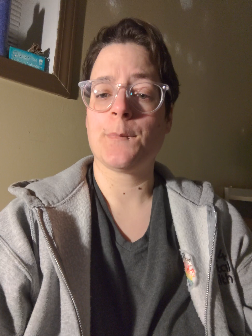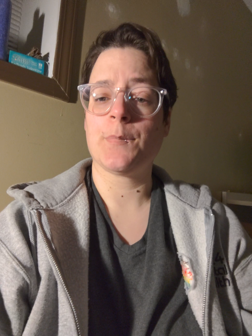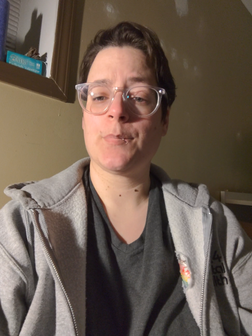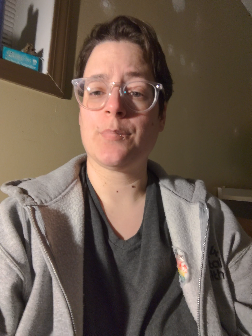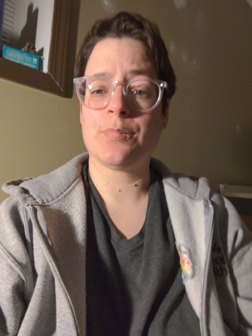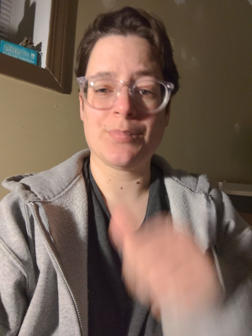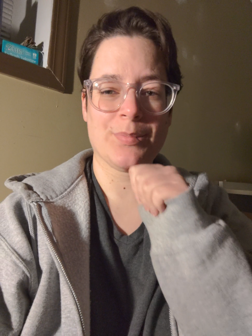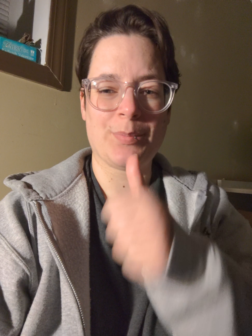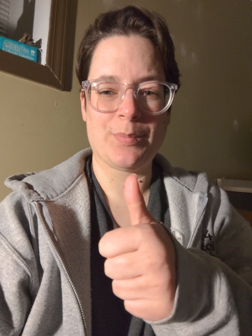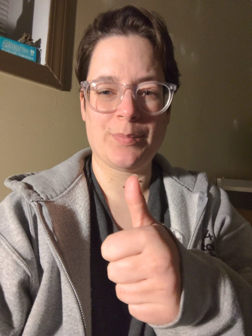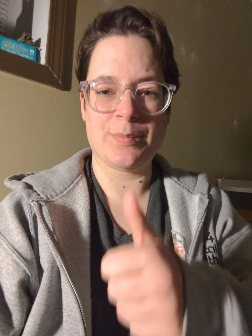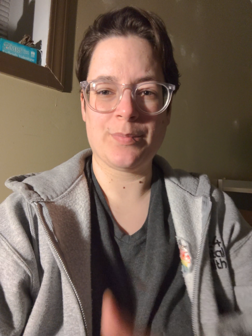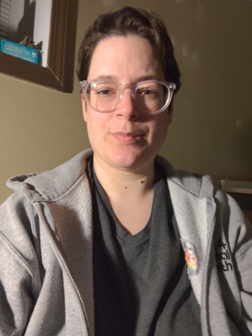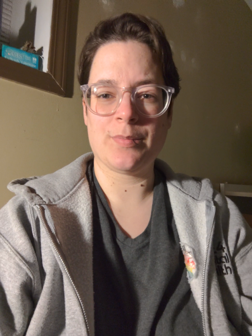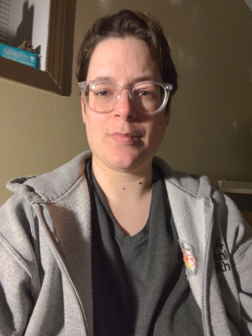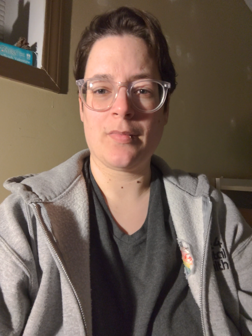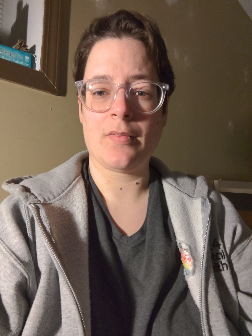not